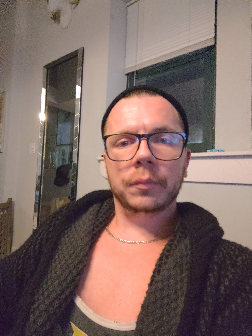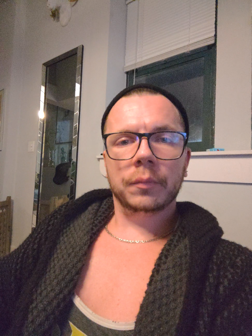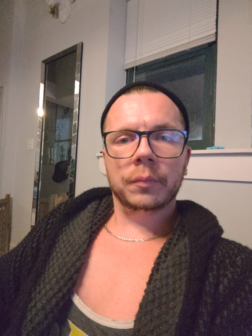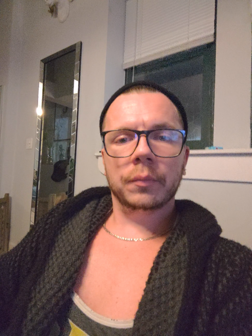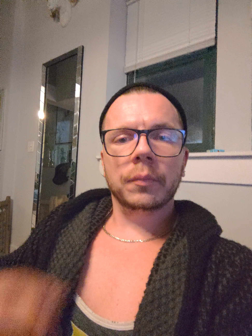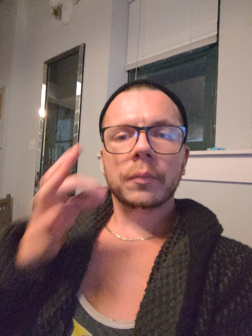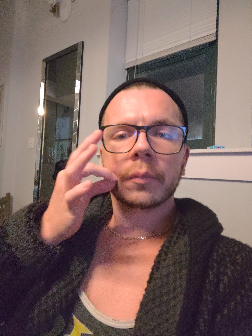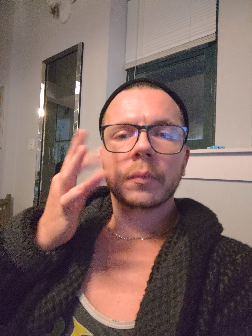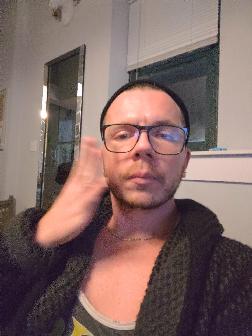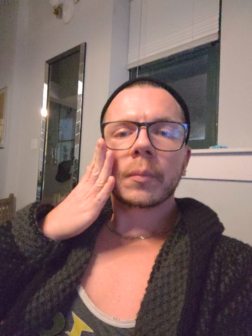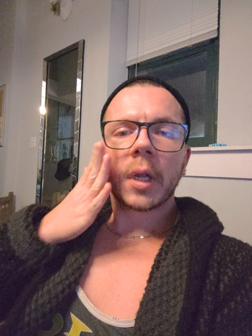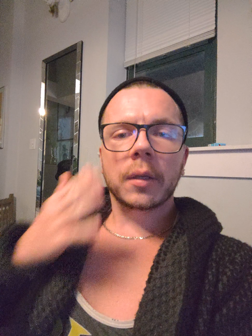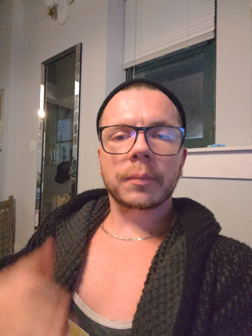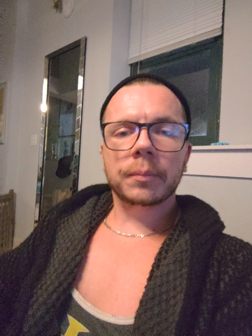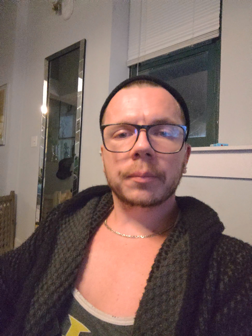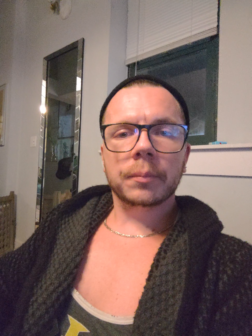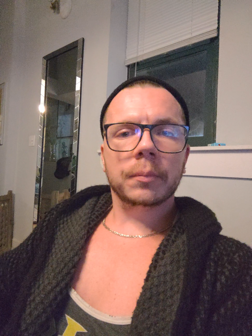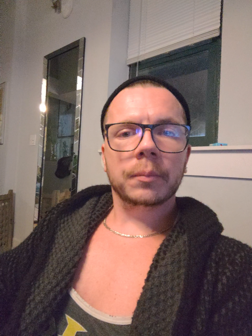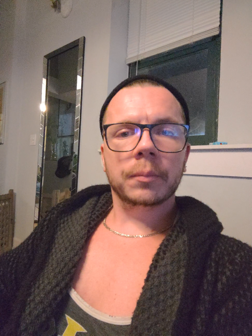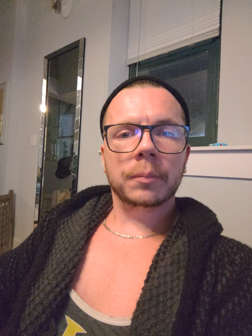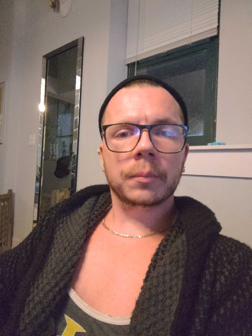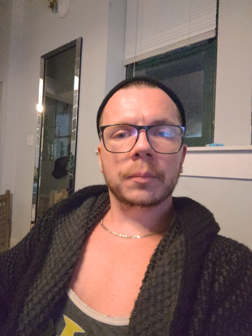bee